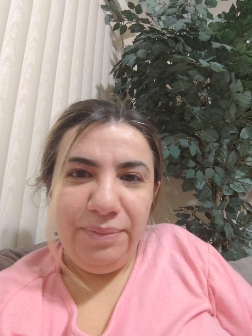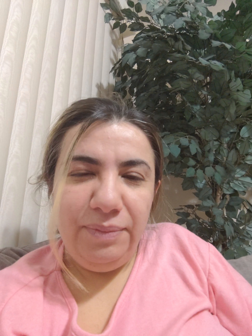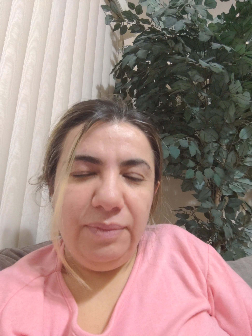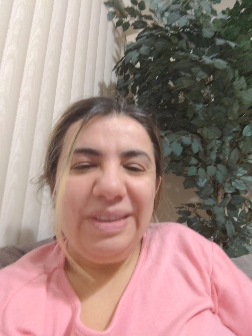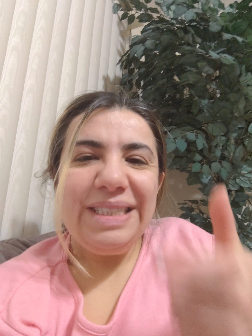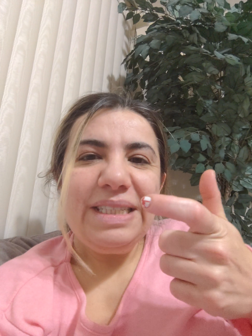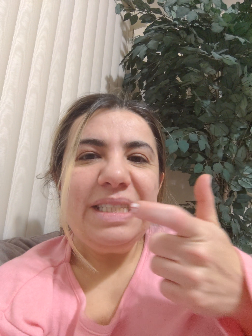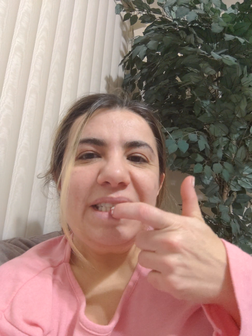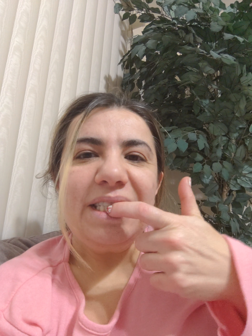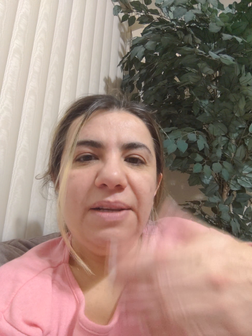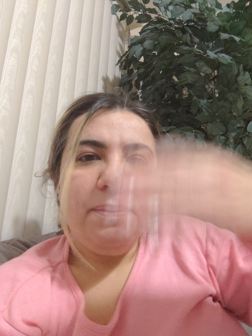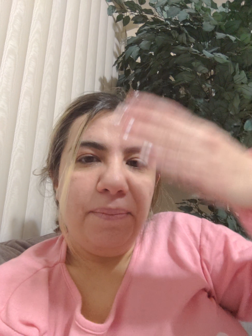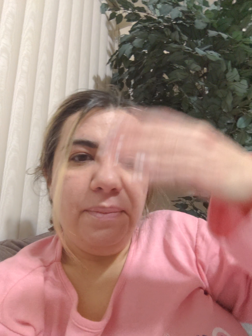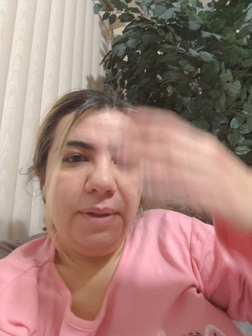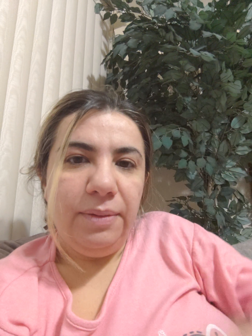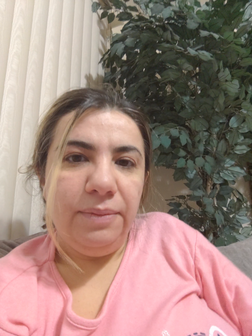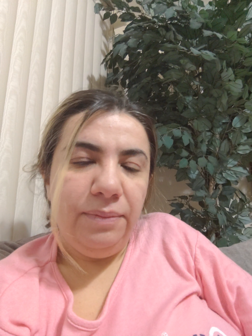window